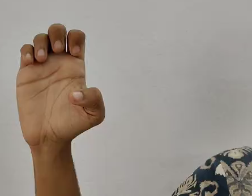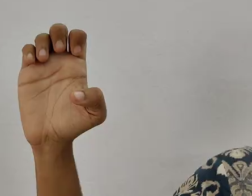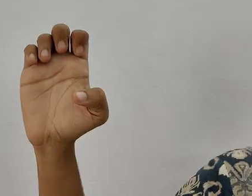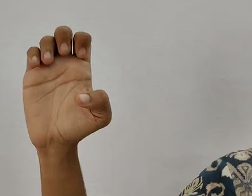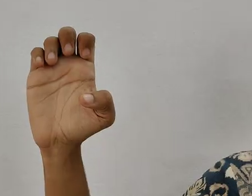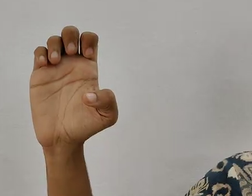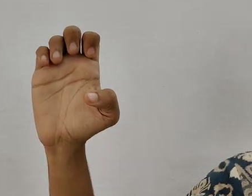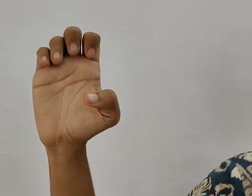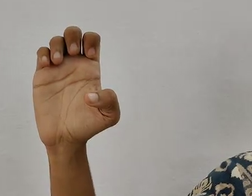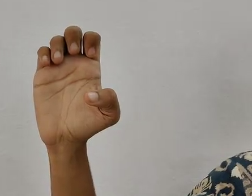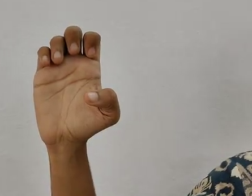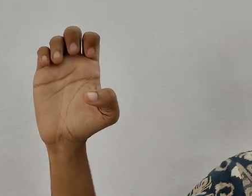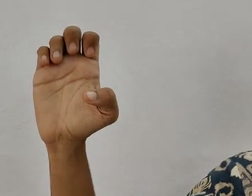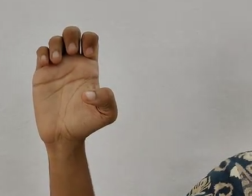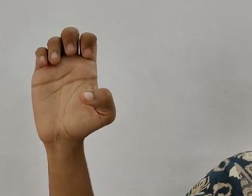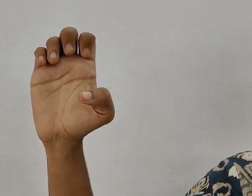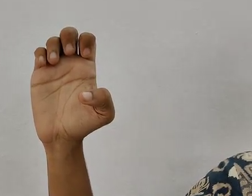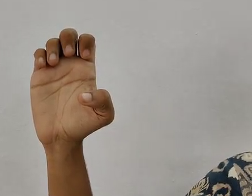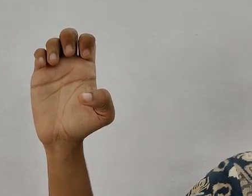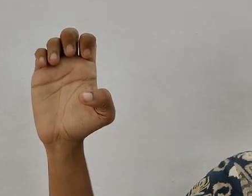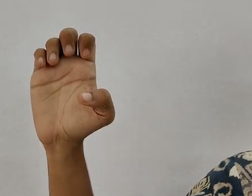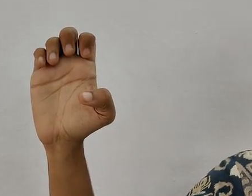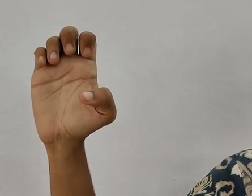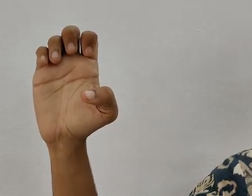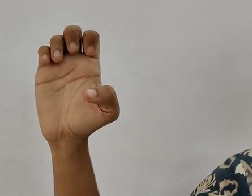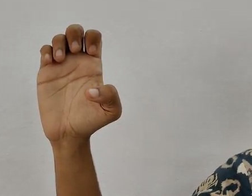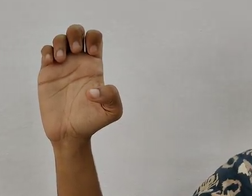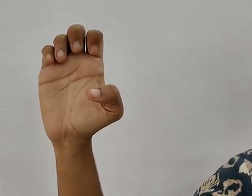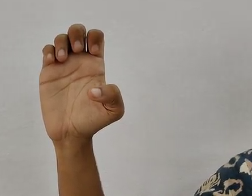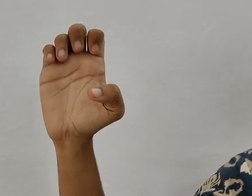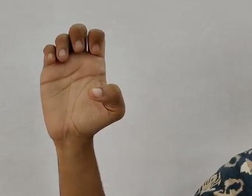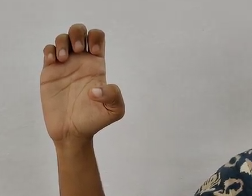ഇ